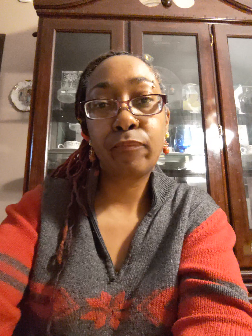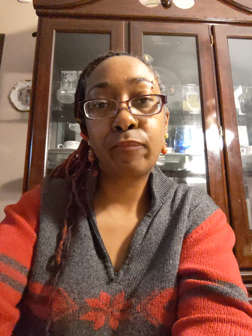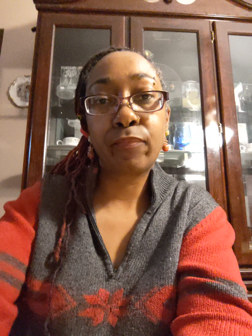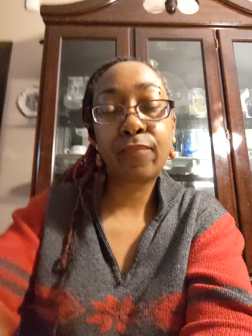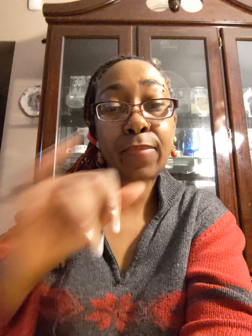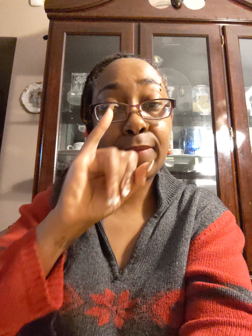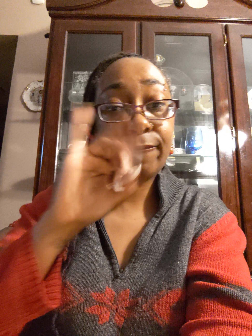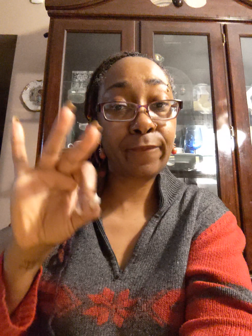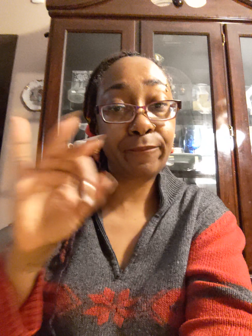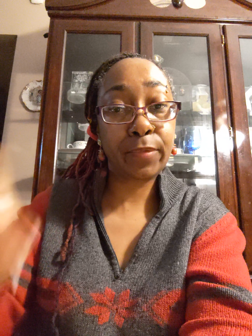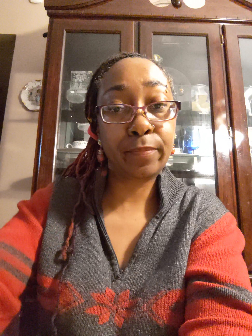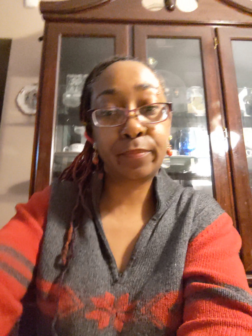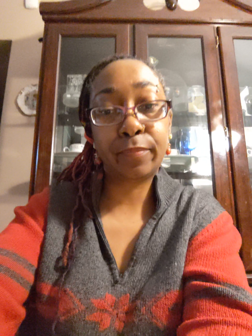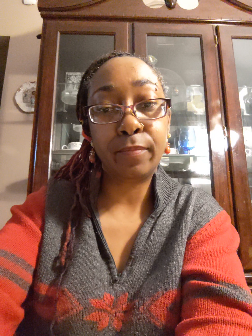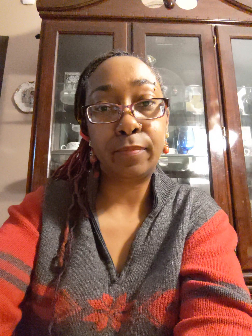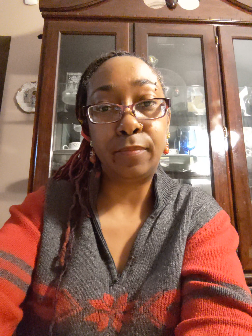if